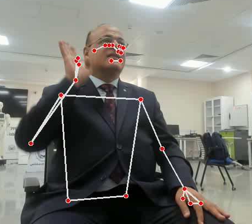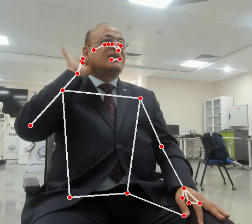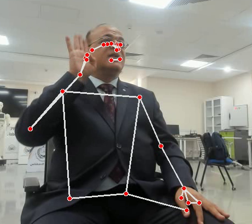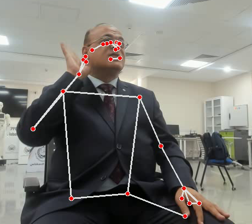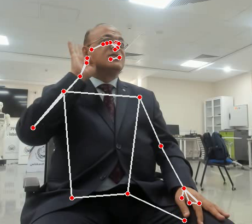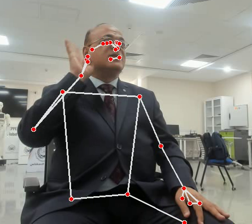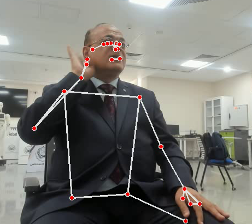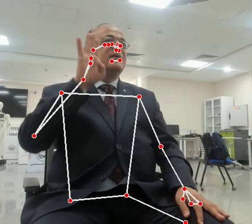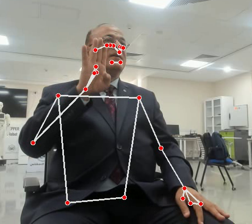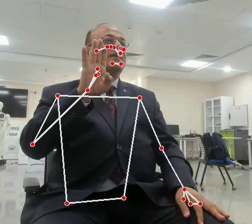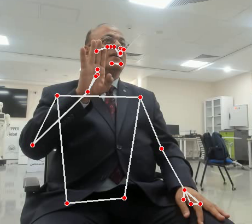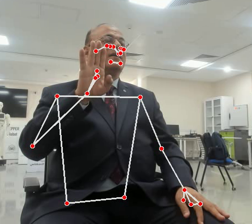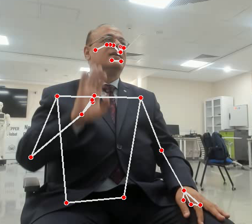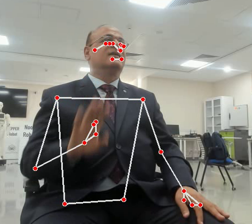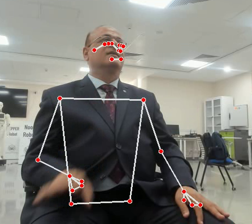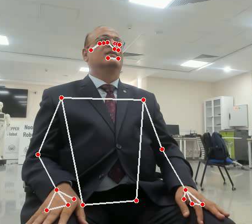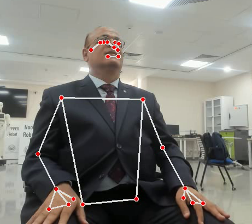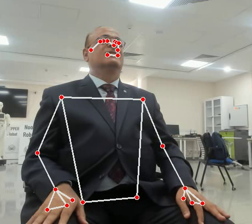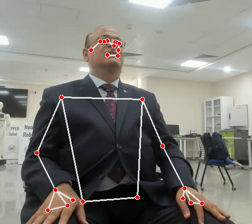fokk many